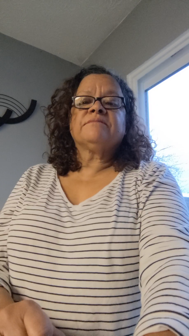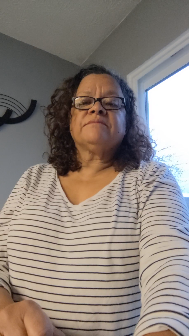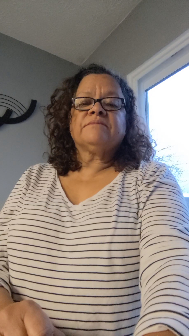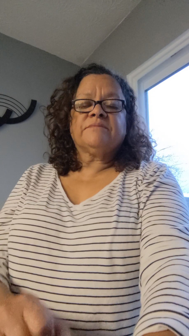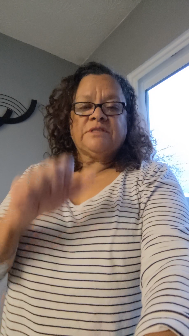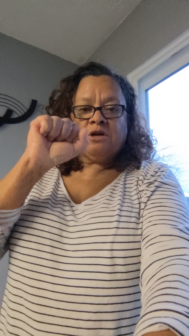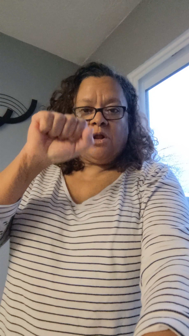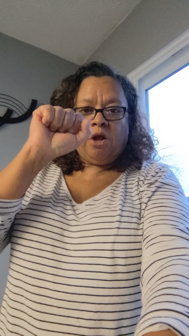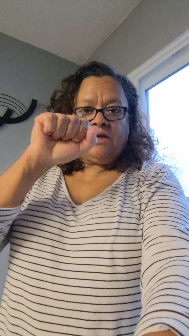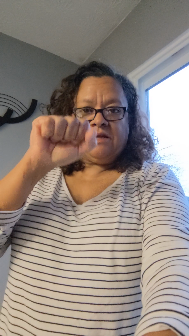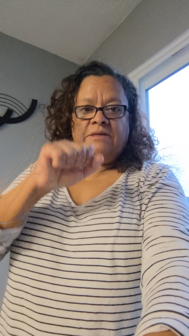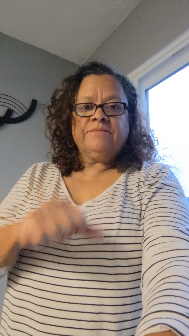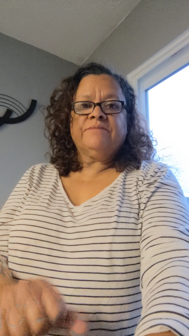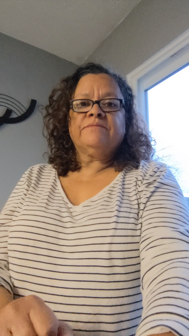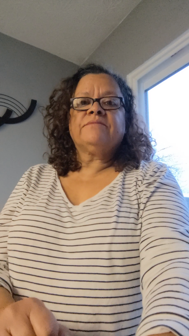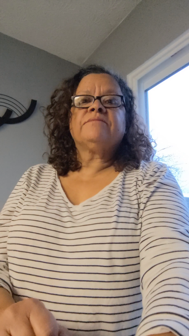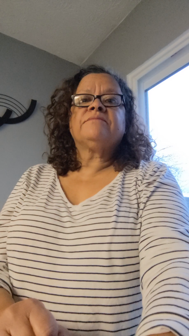knock